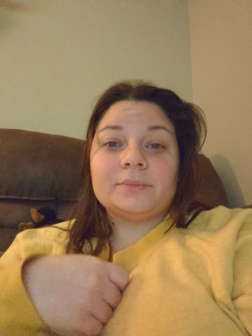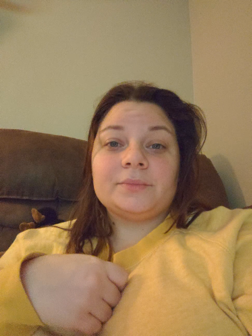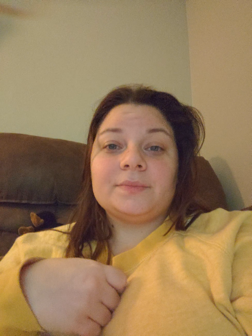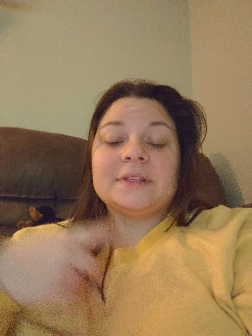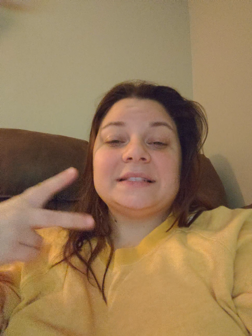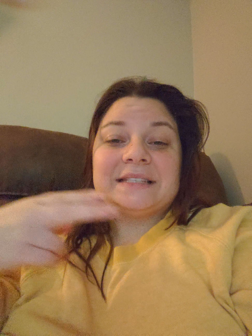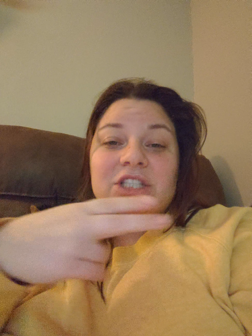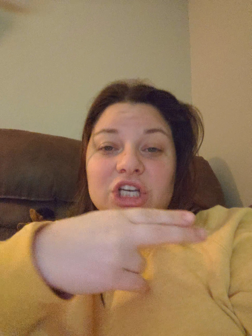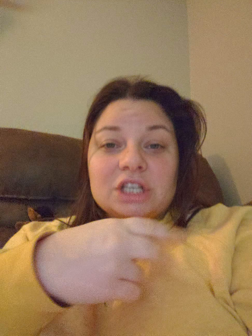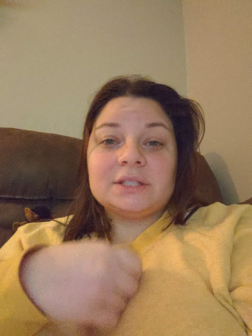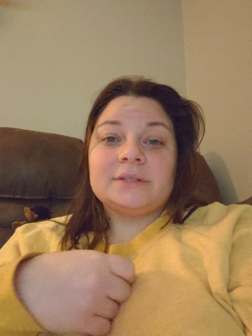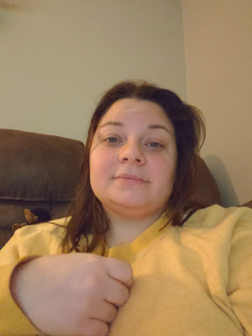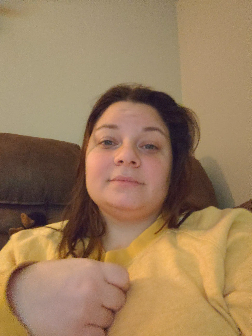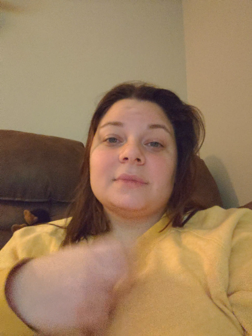scissors